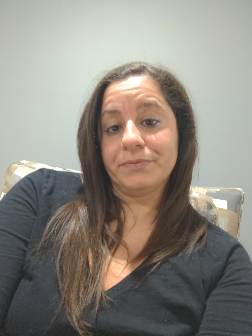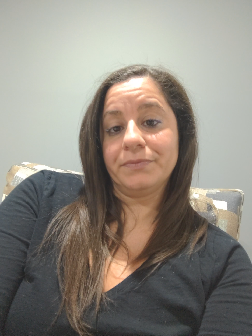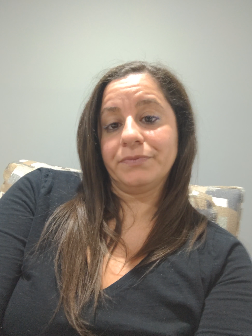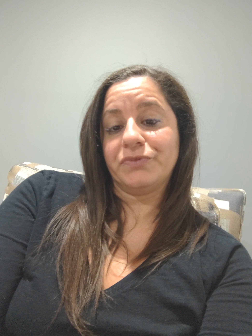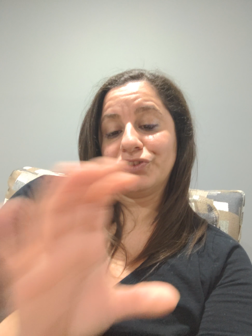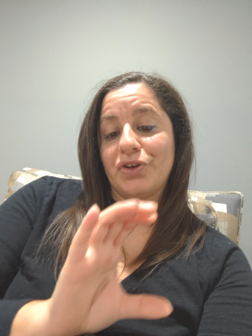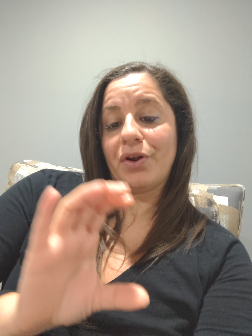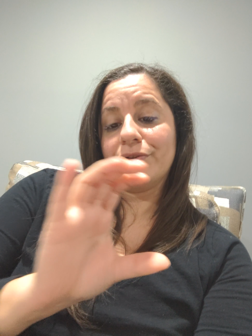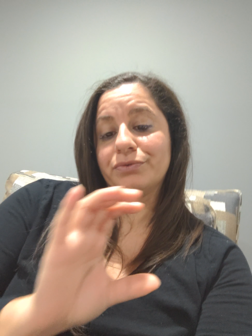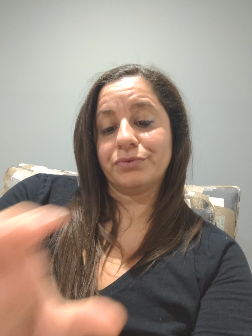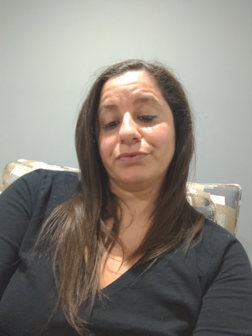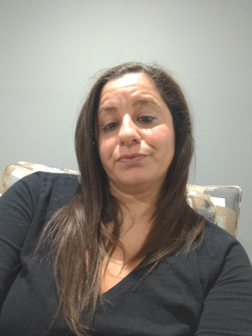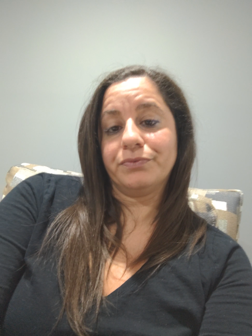chocolate